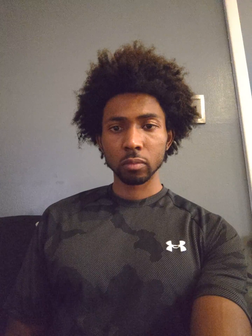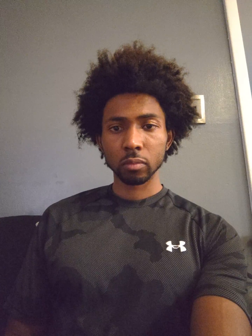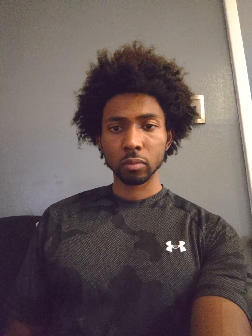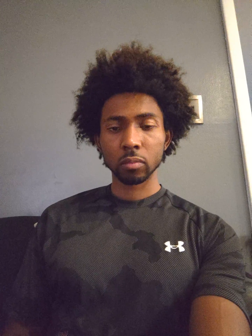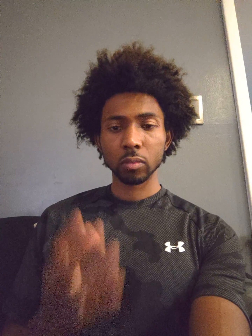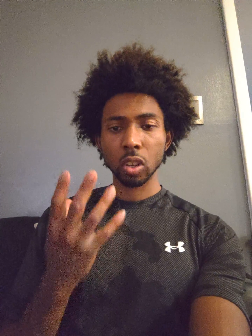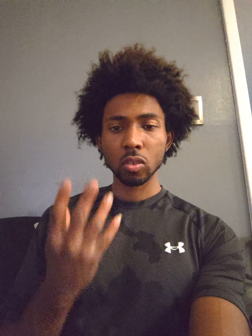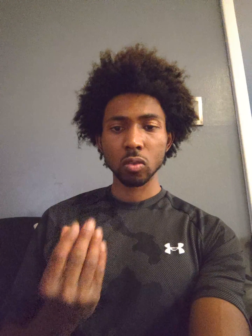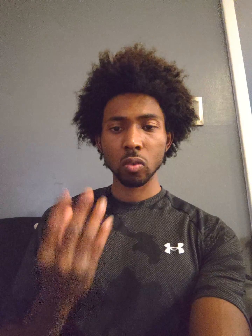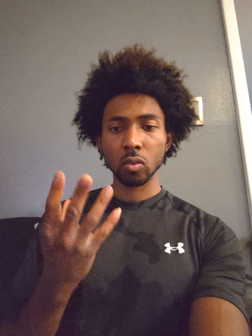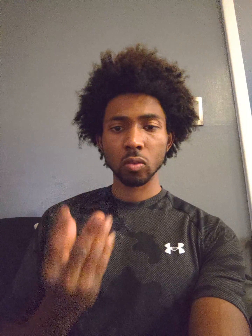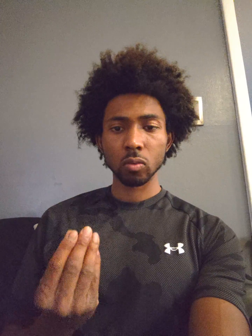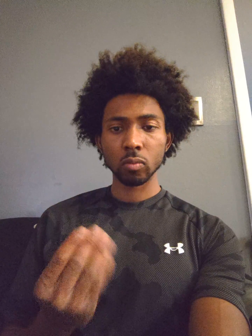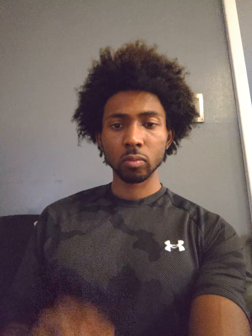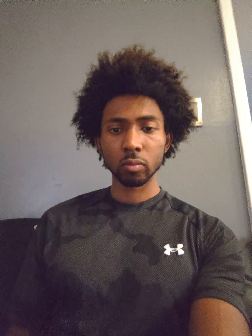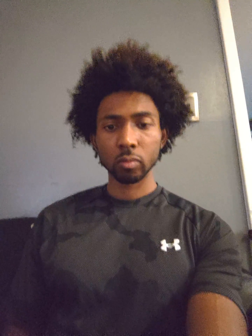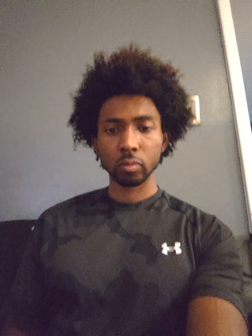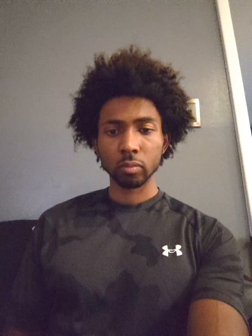gentle